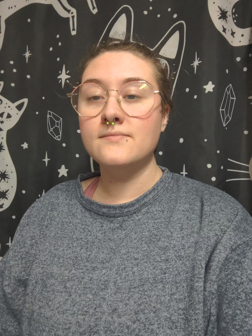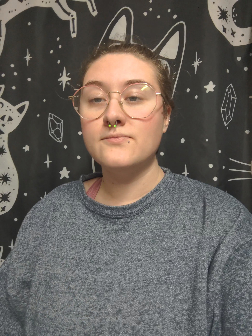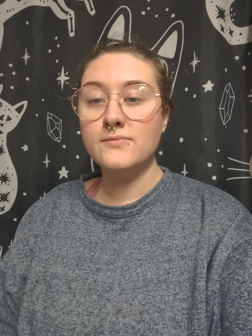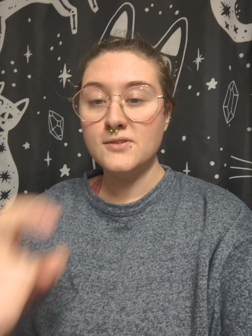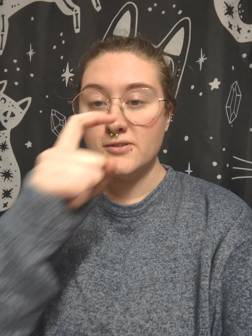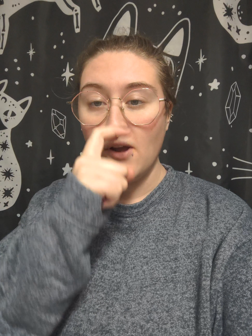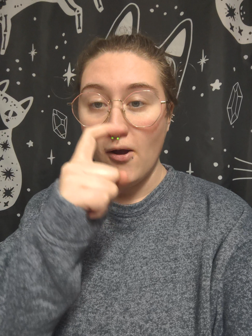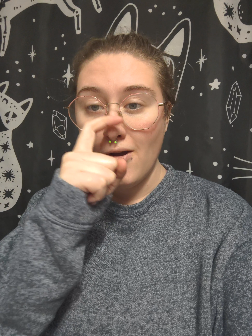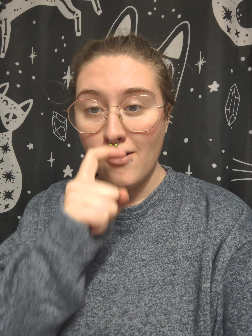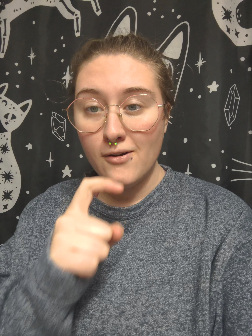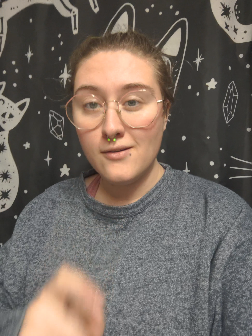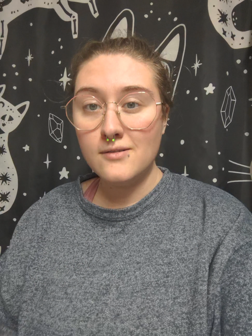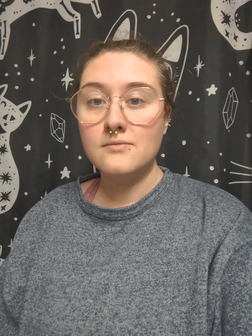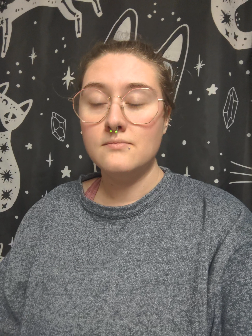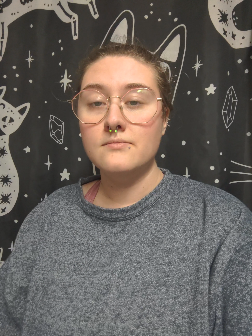doll